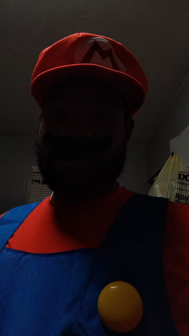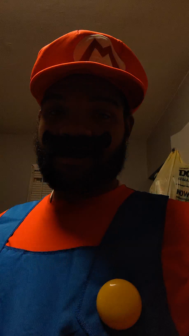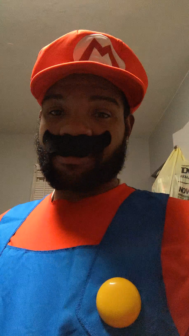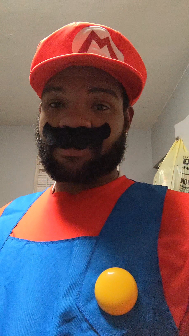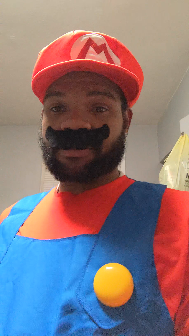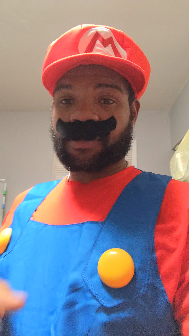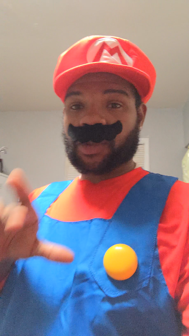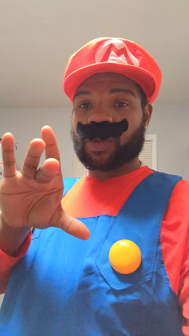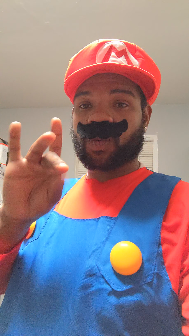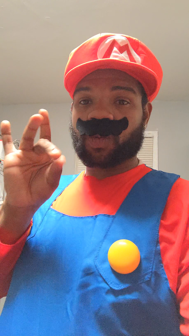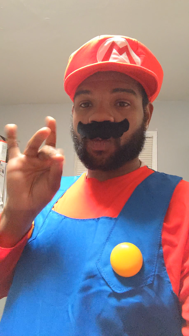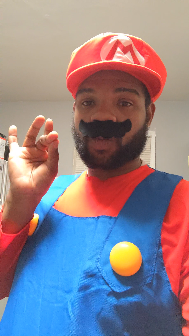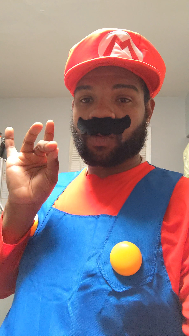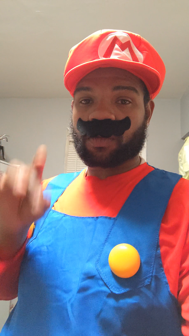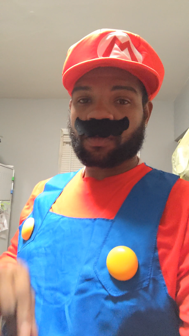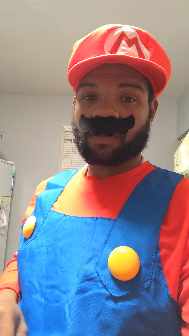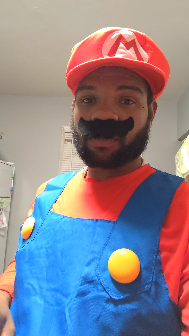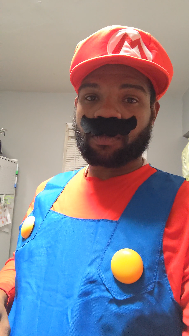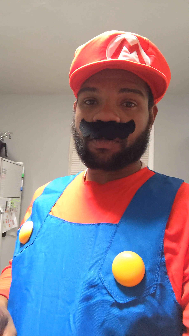choose